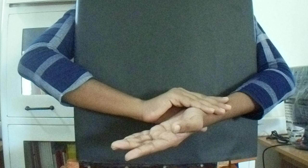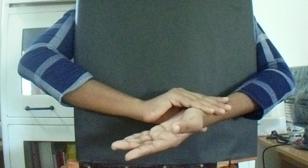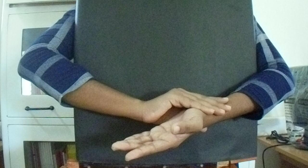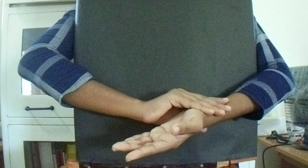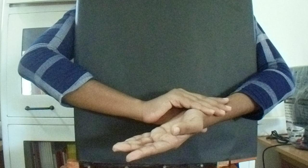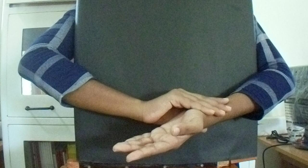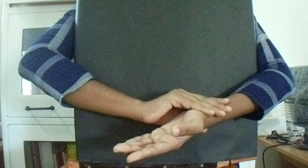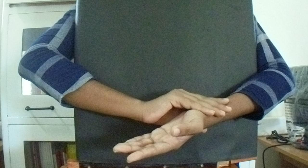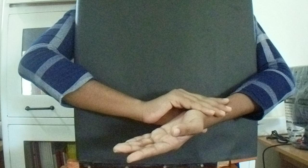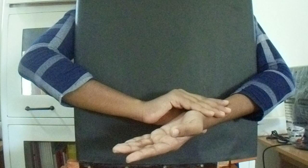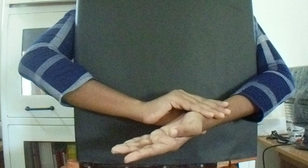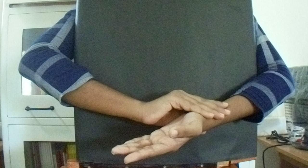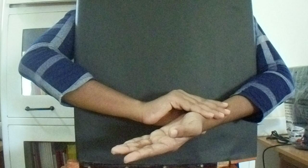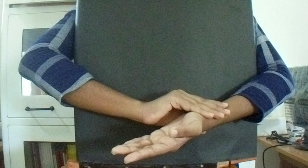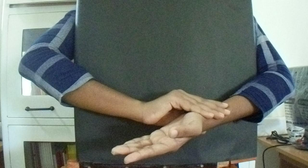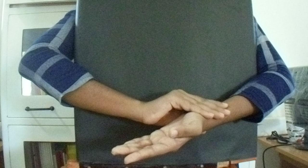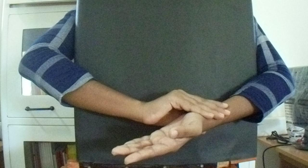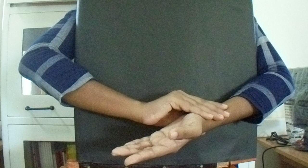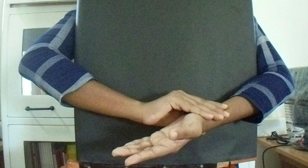doctor